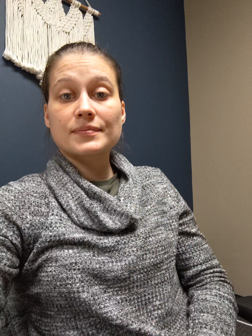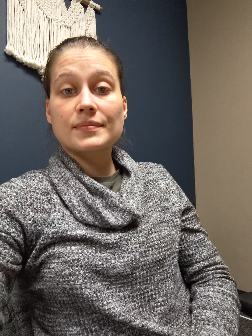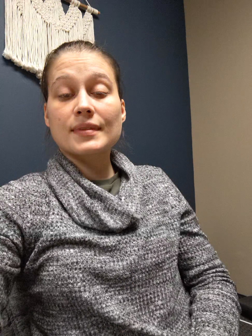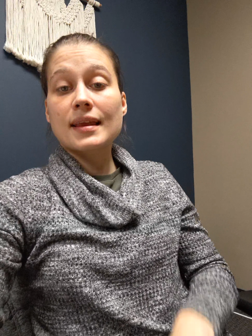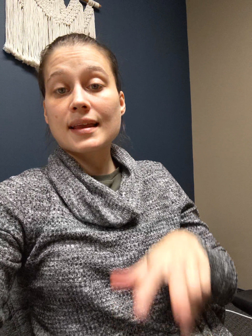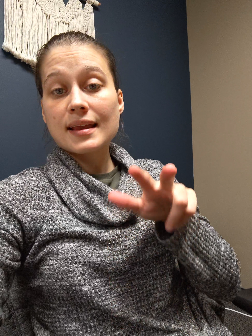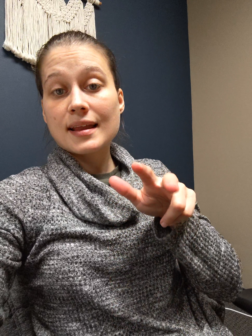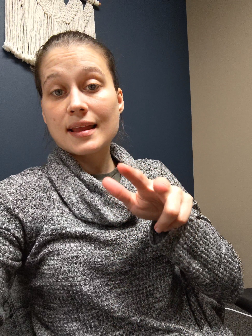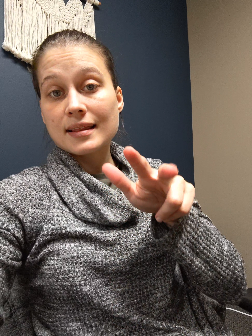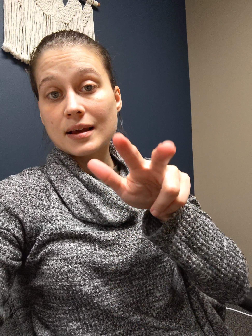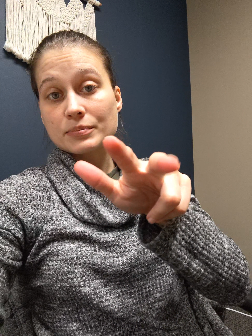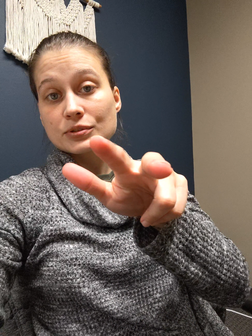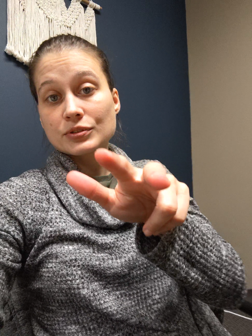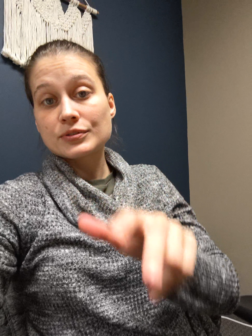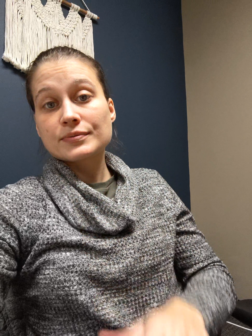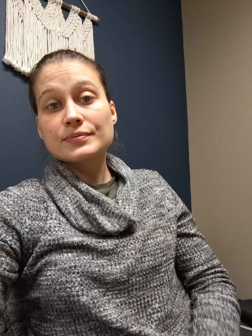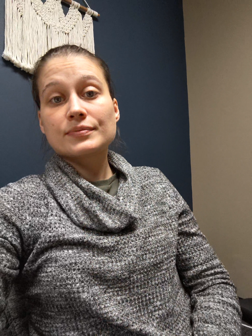helicopter